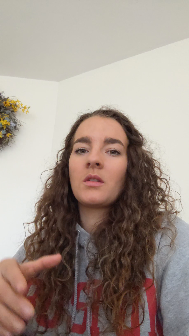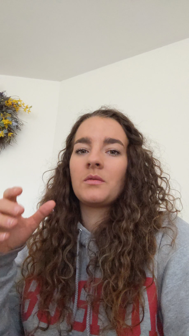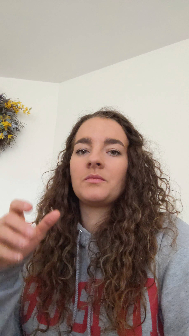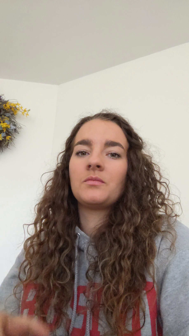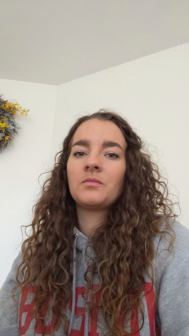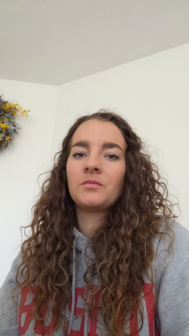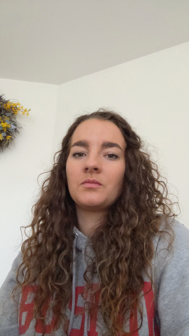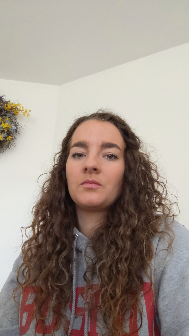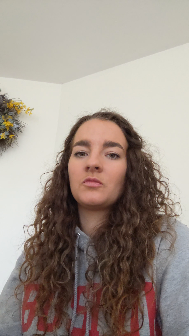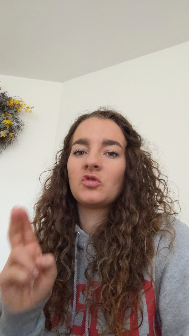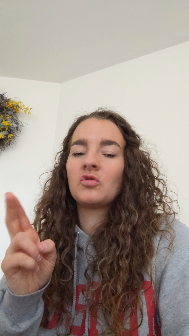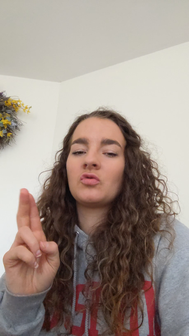hurry